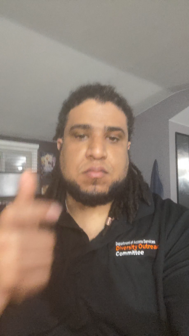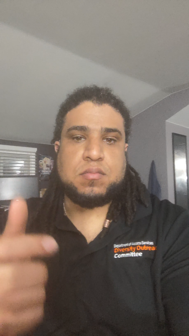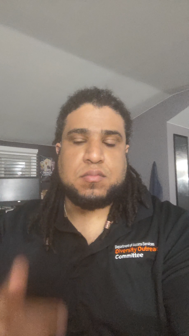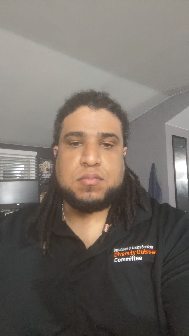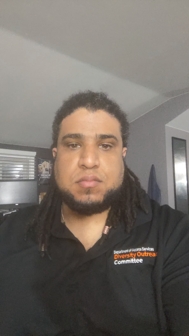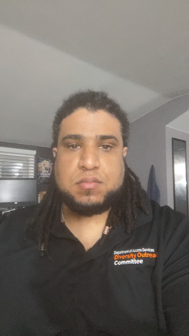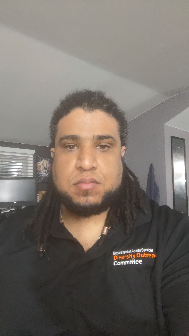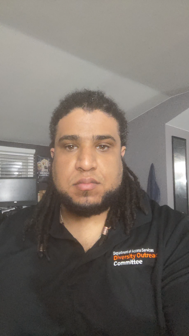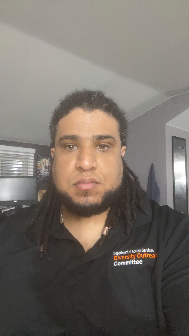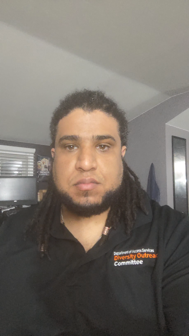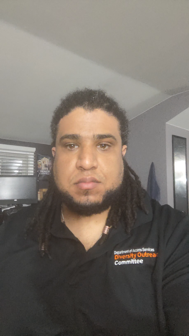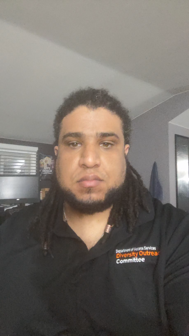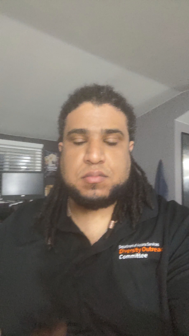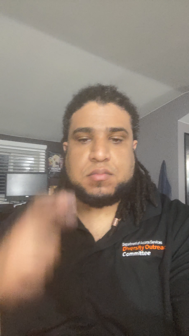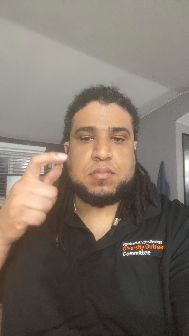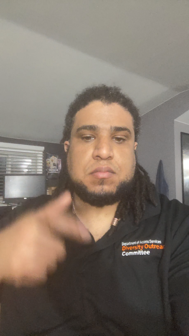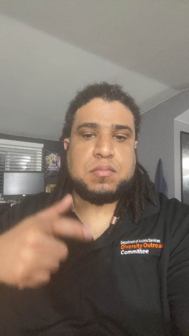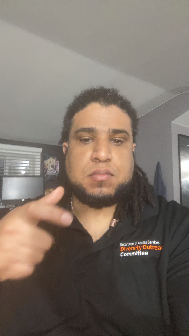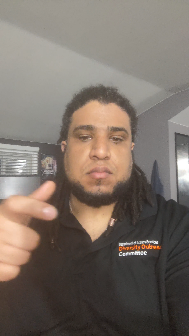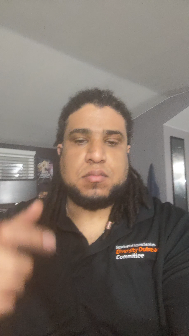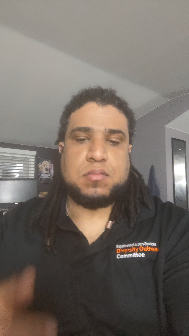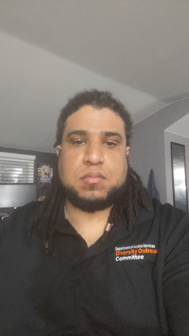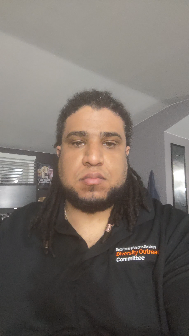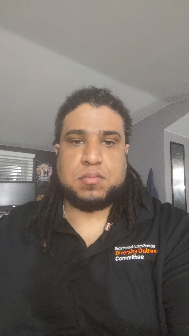plate